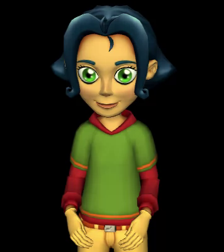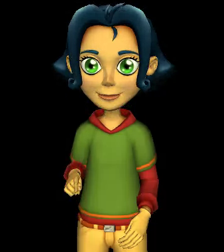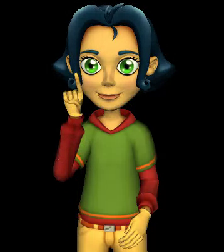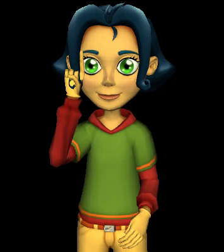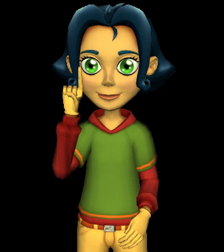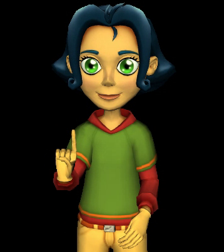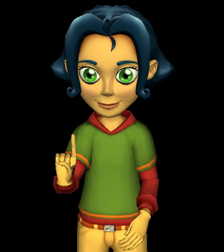امرأة